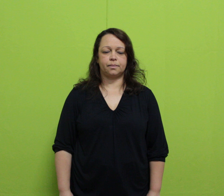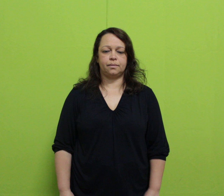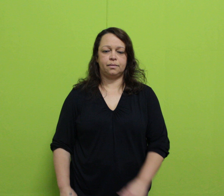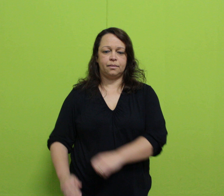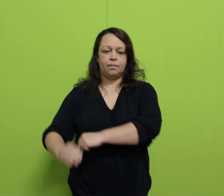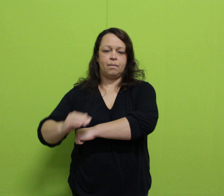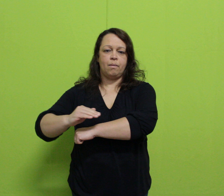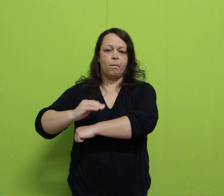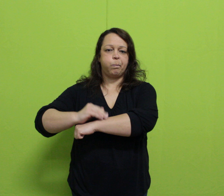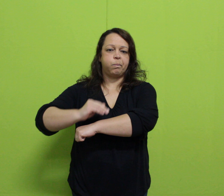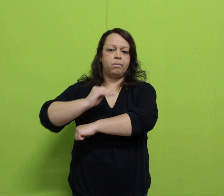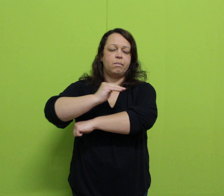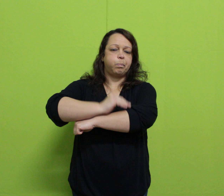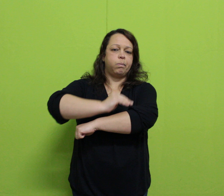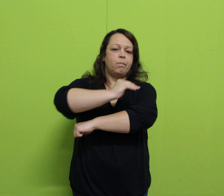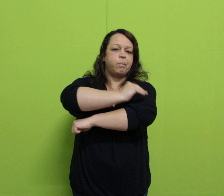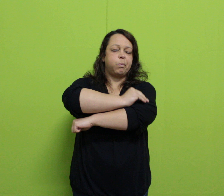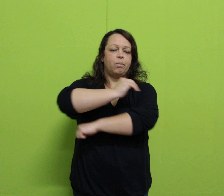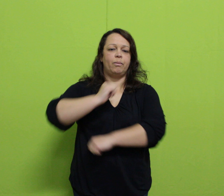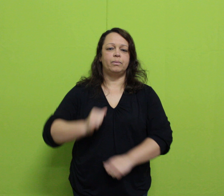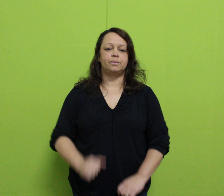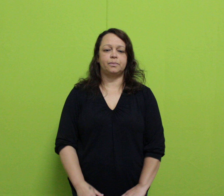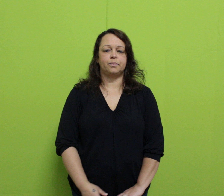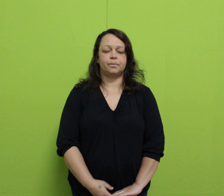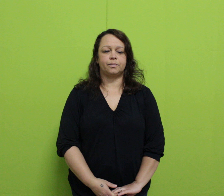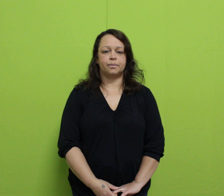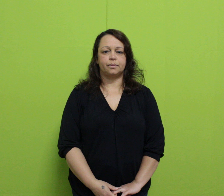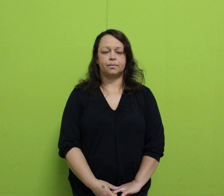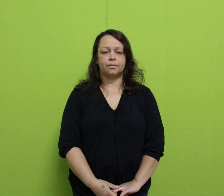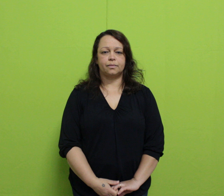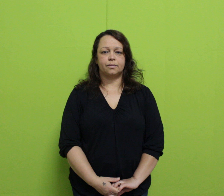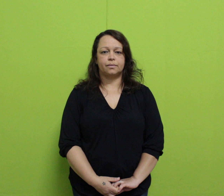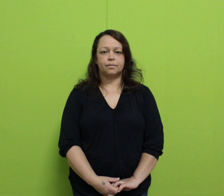sapo